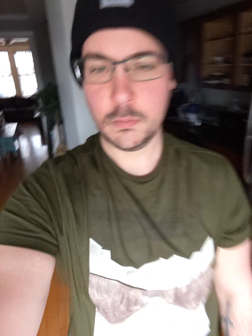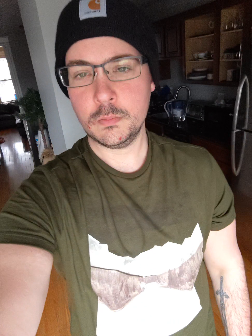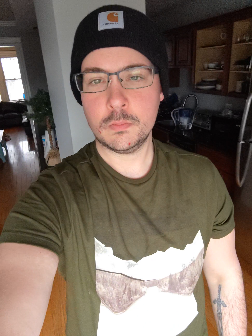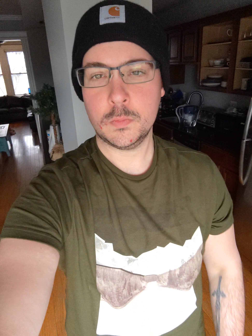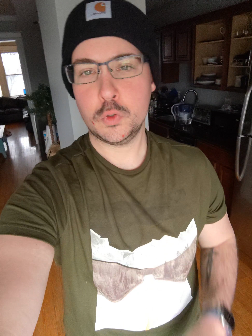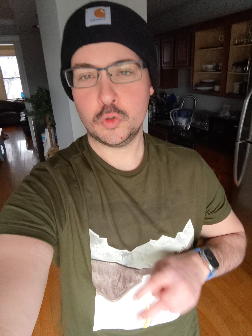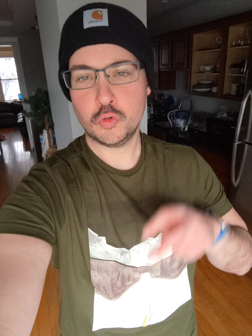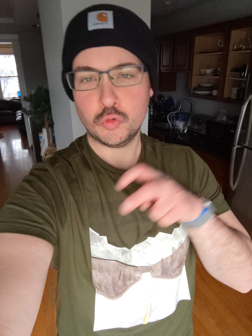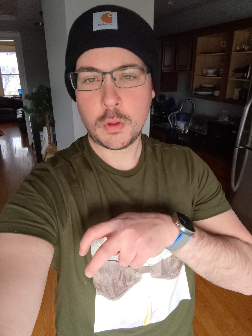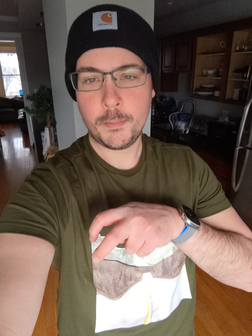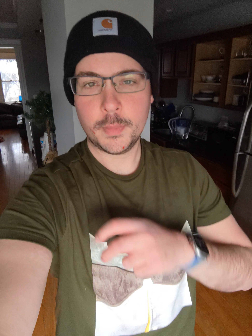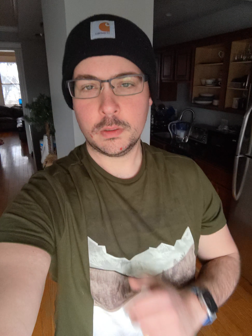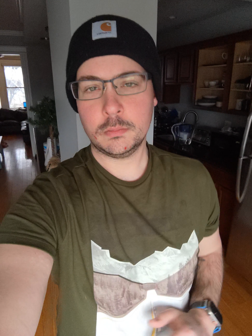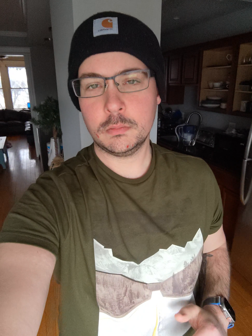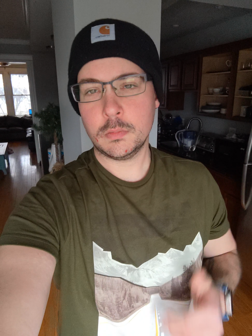jump